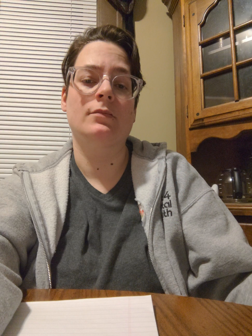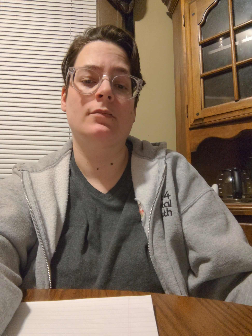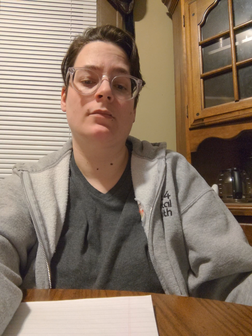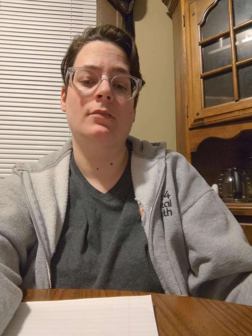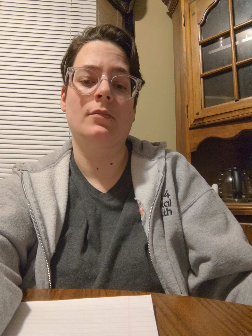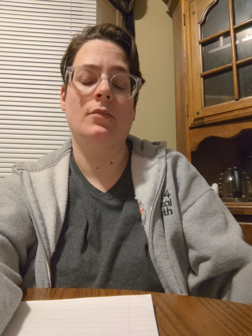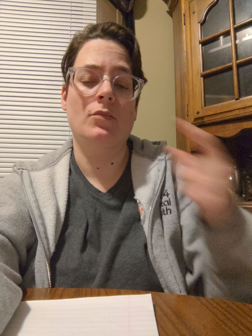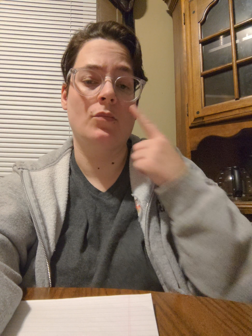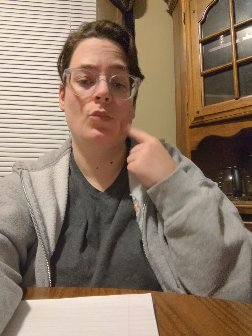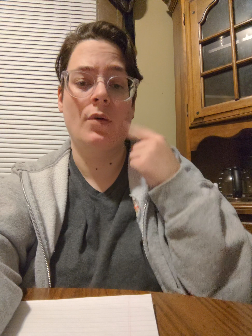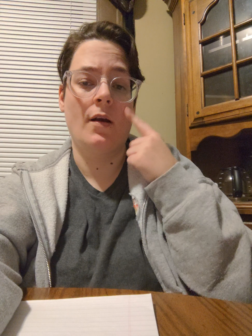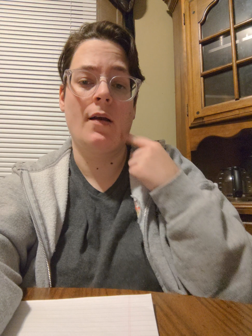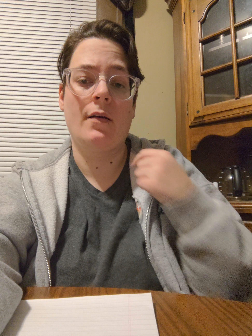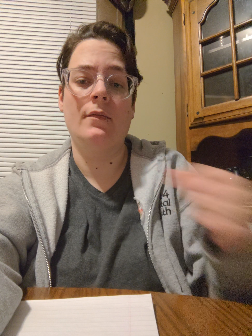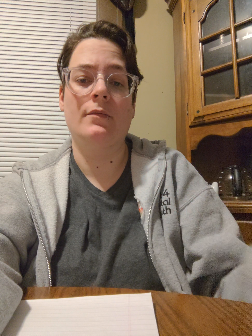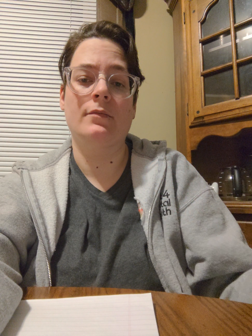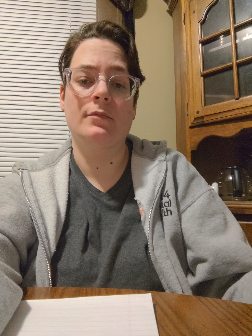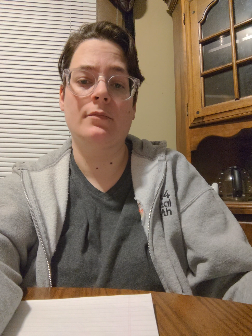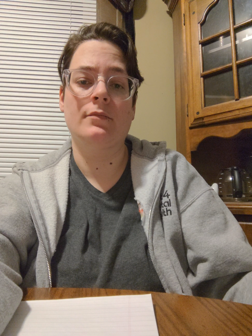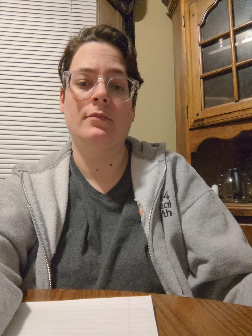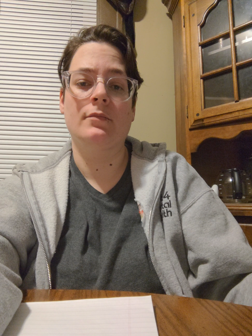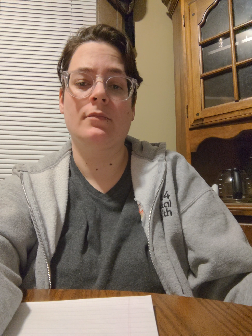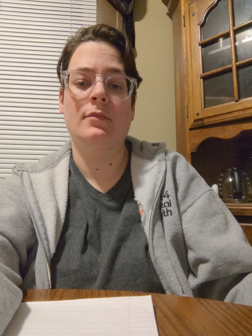cry